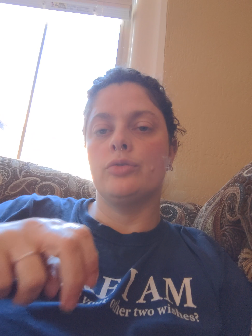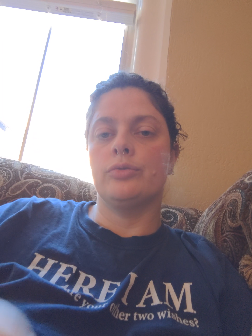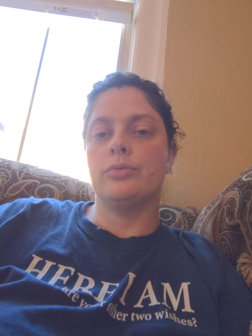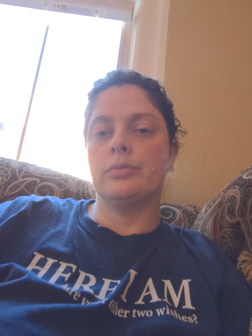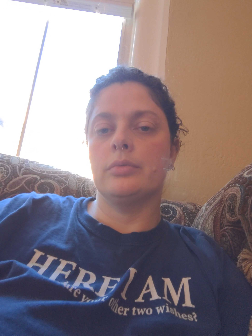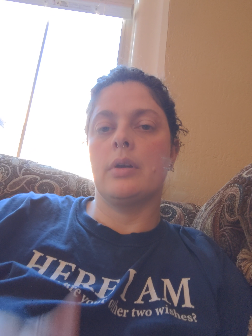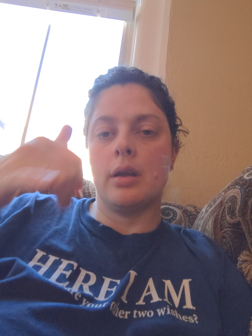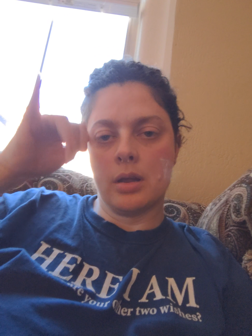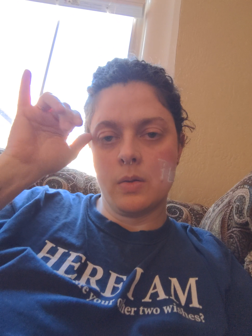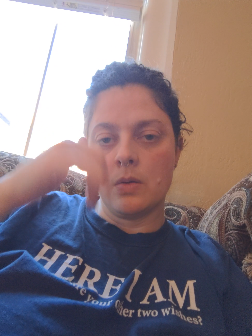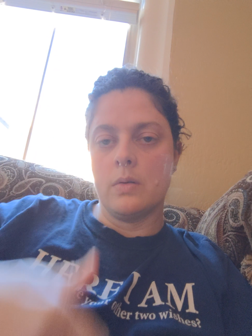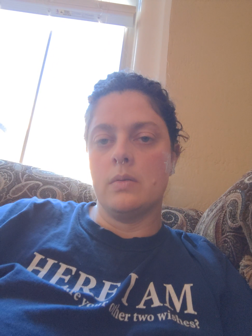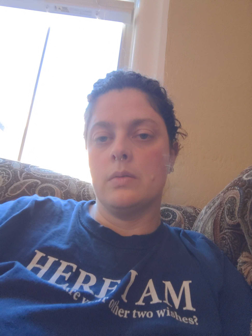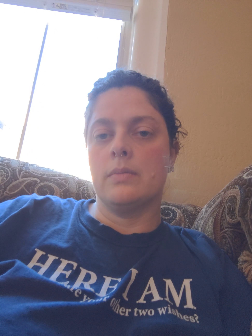cow